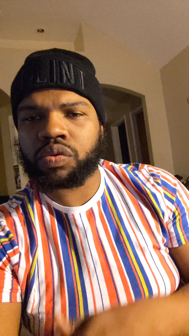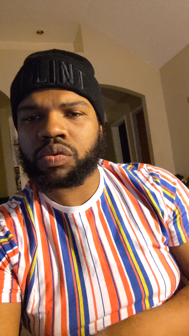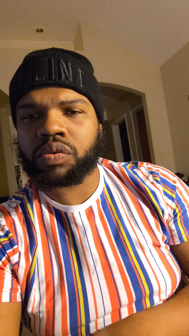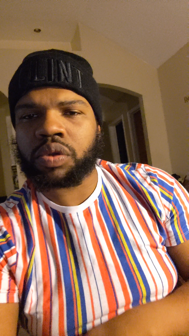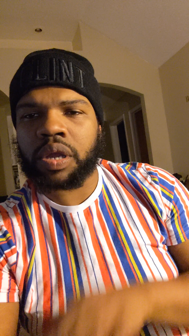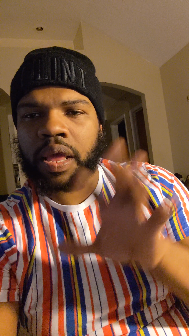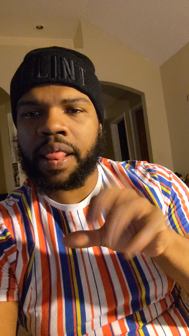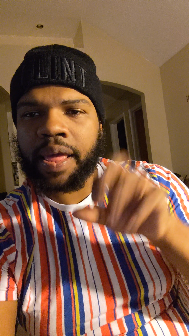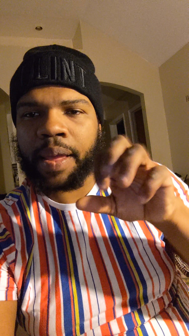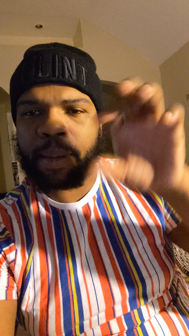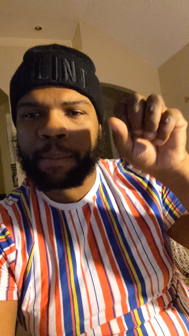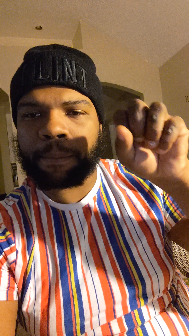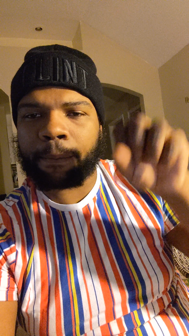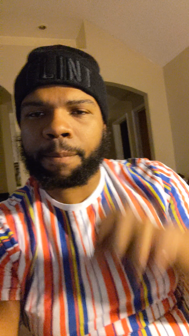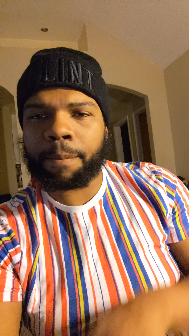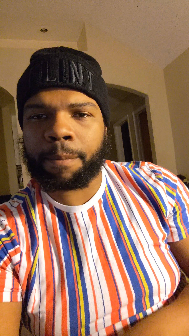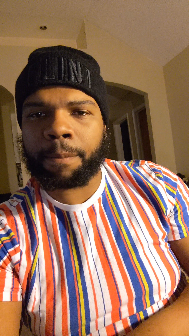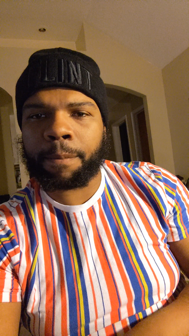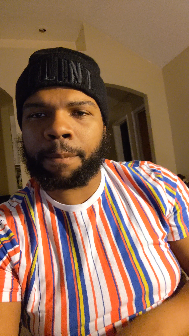climb